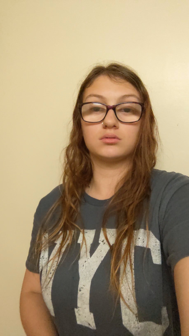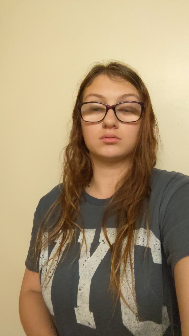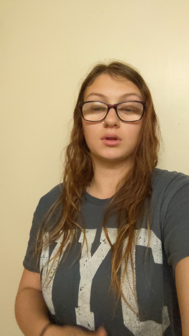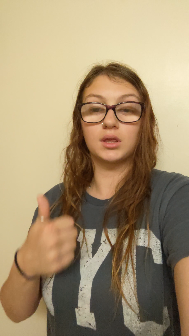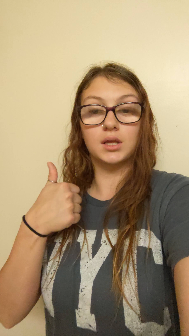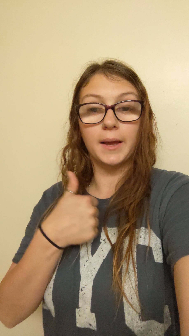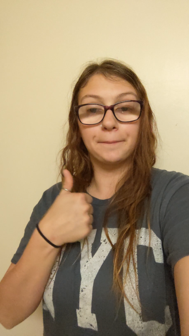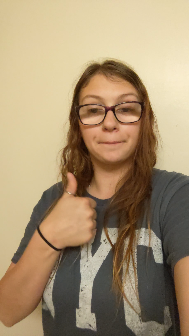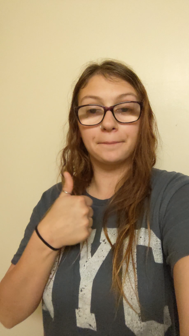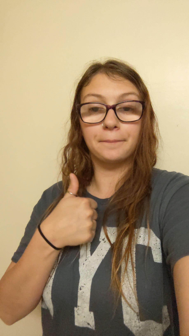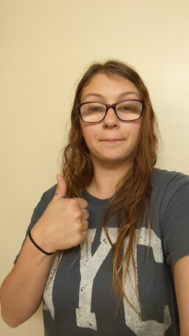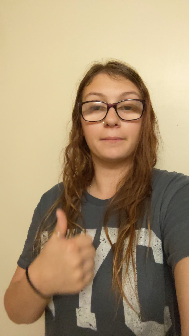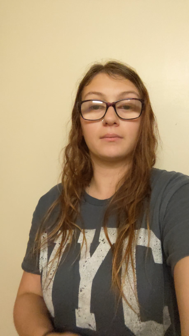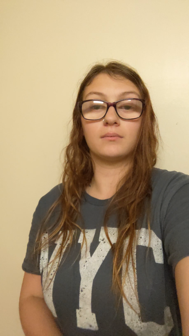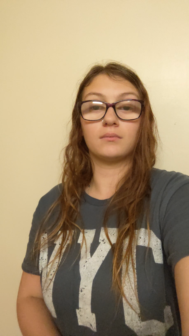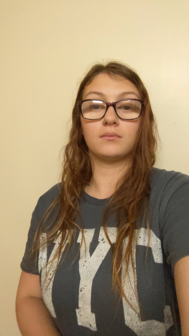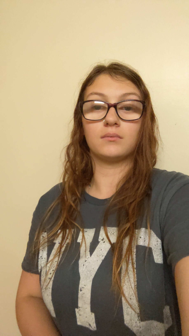game